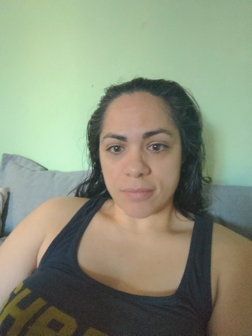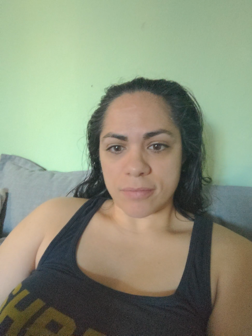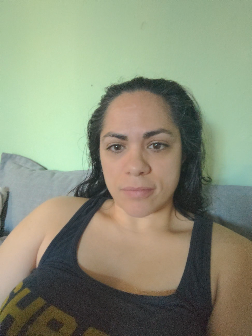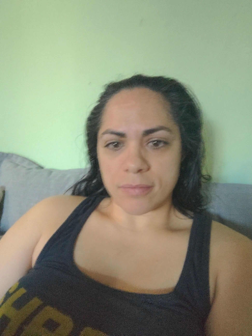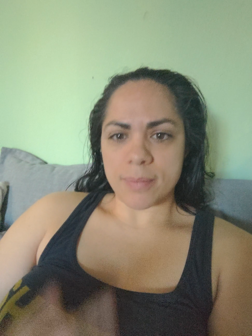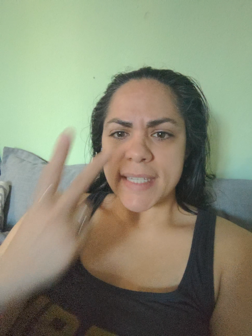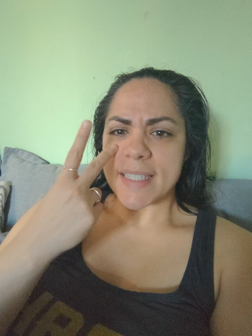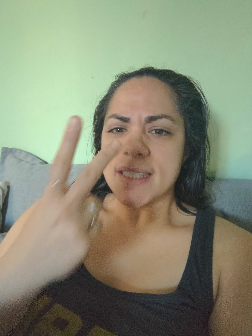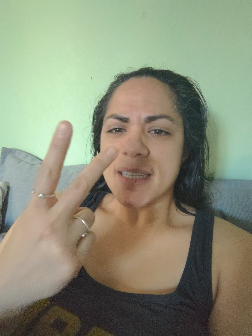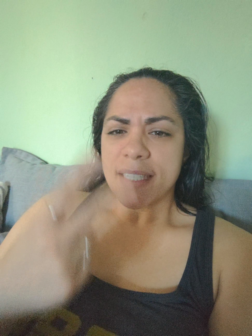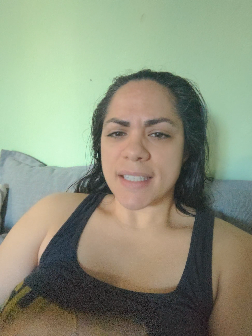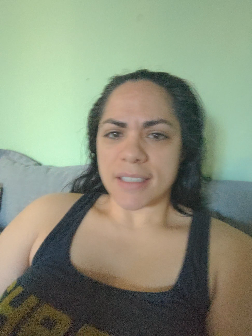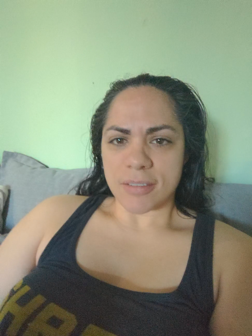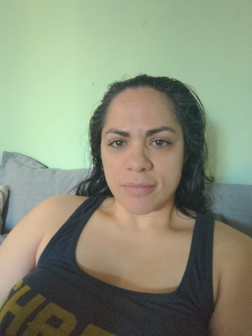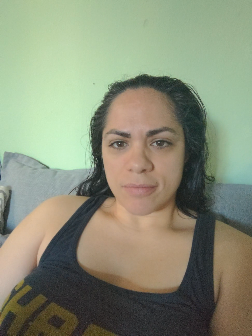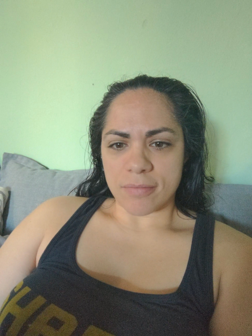see